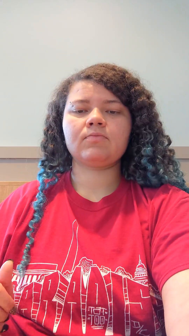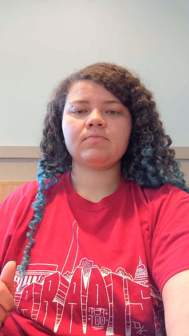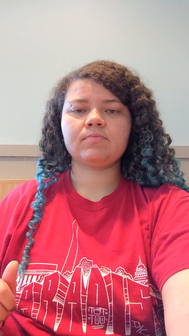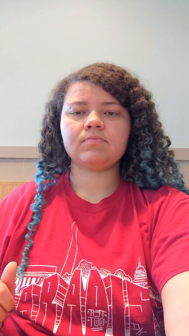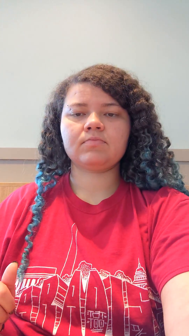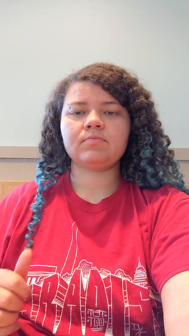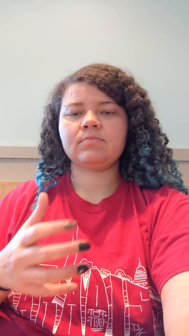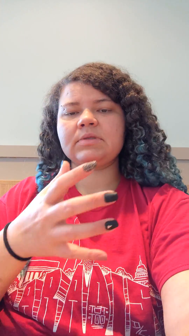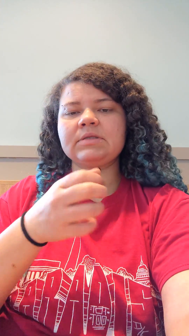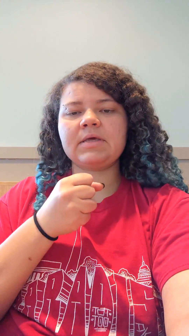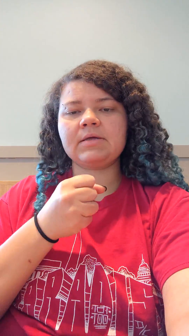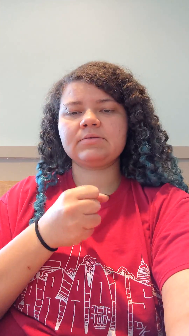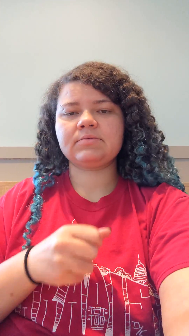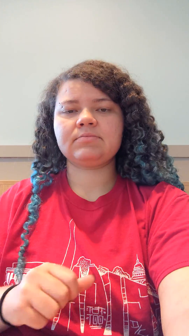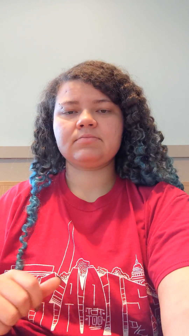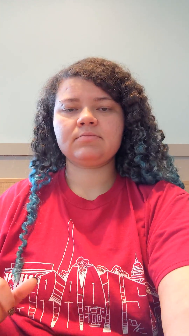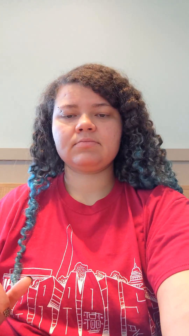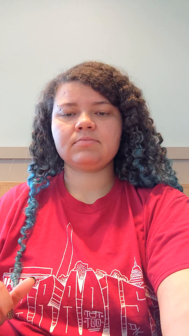get